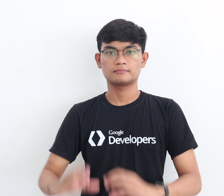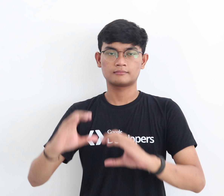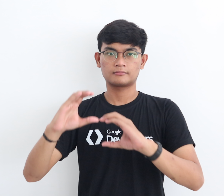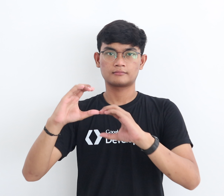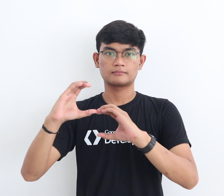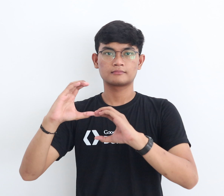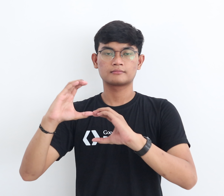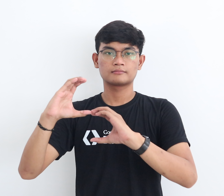S